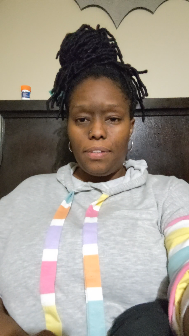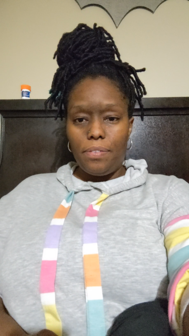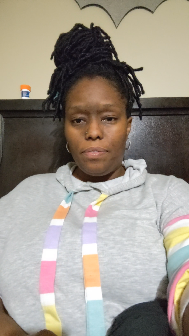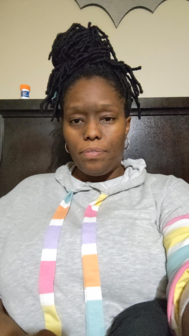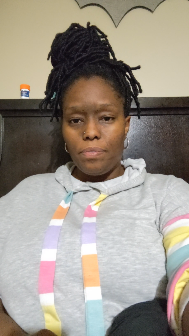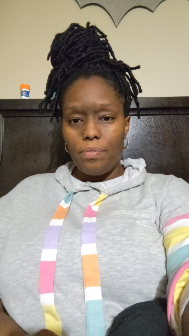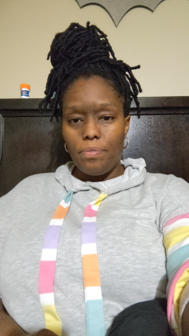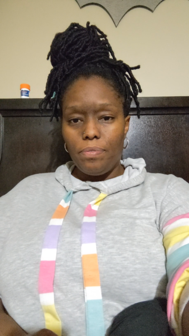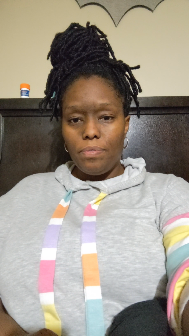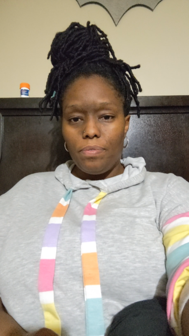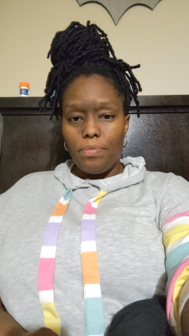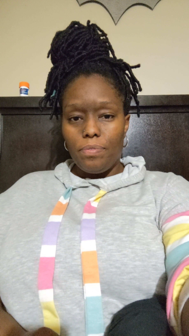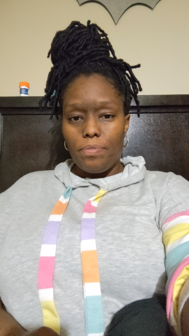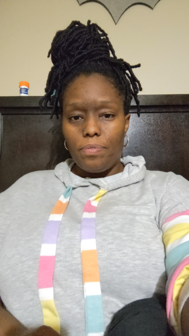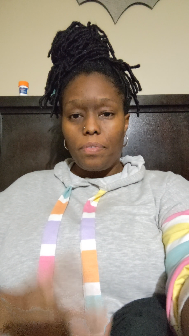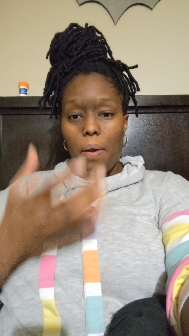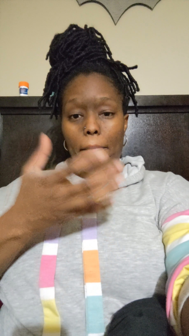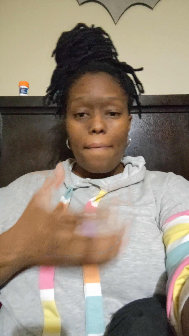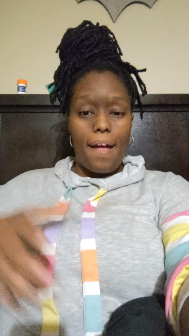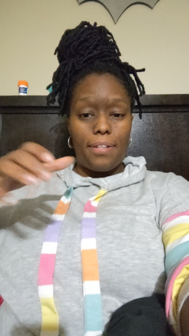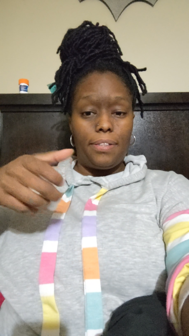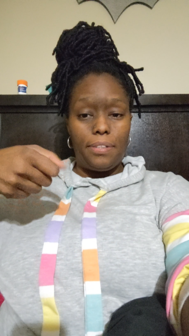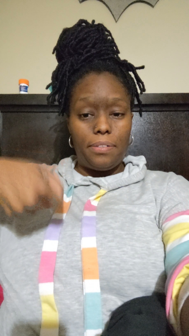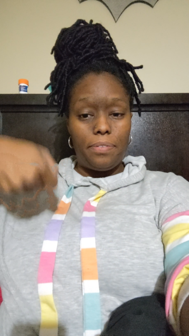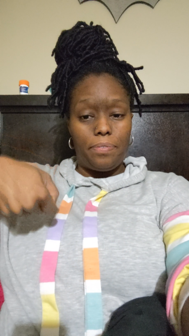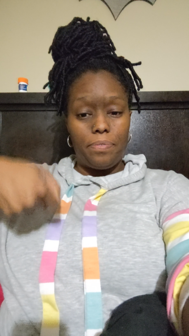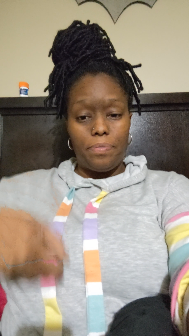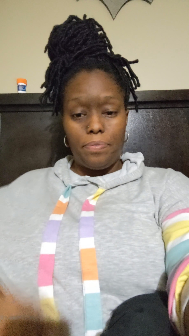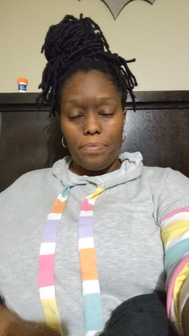basket